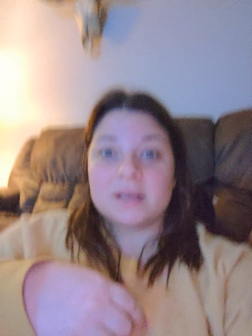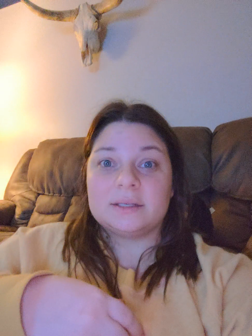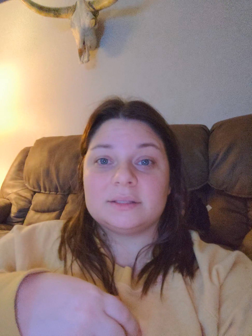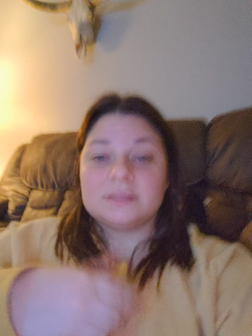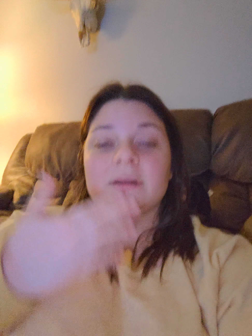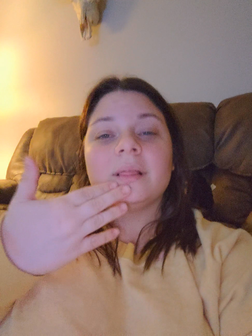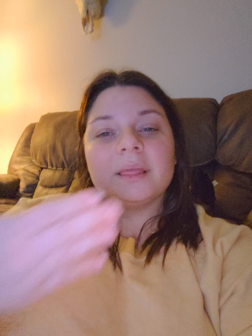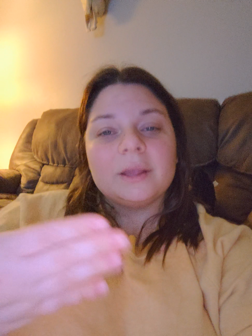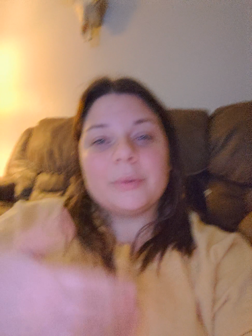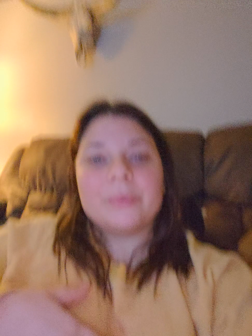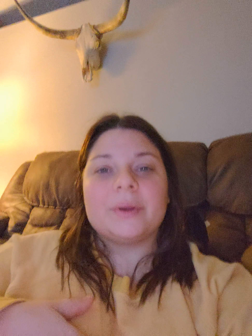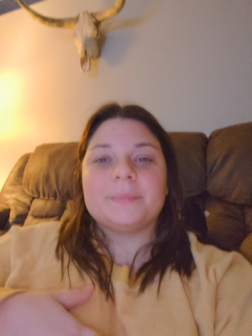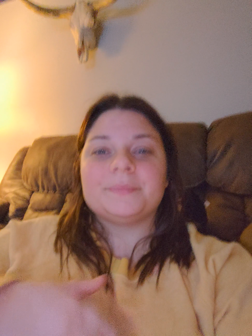thank you